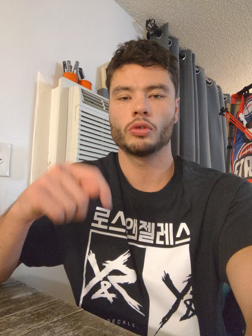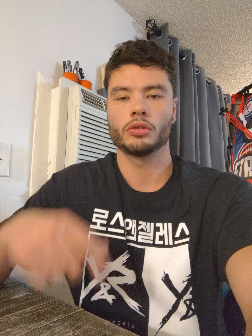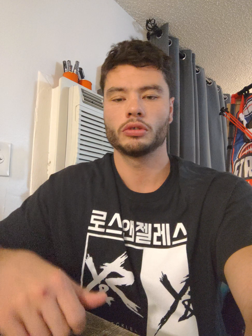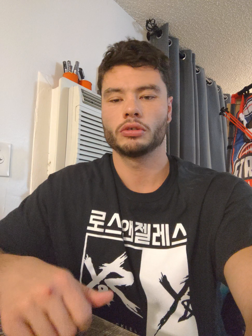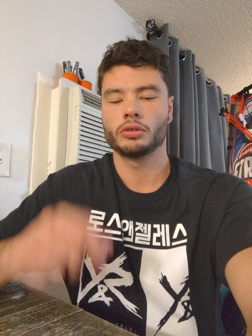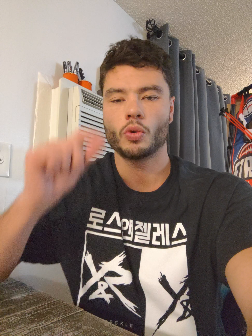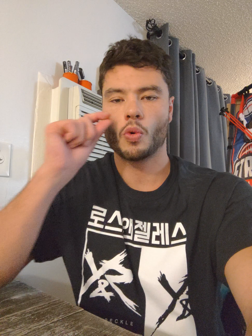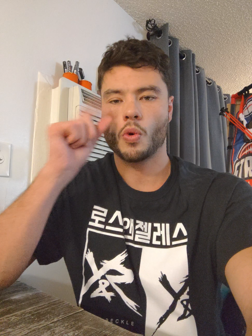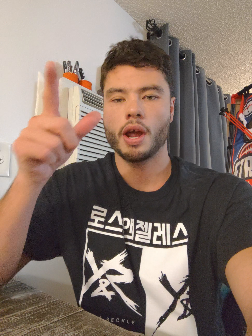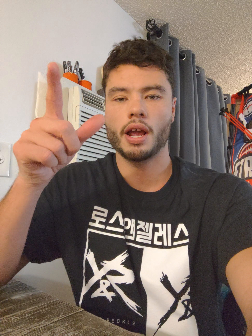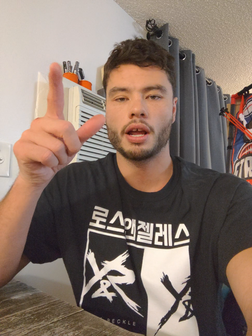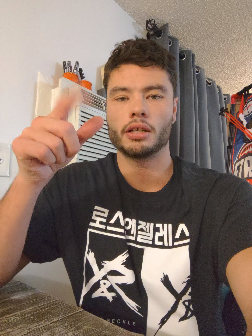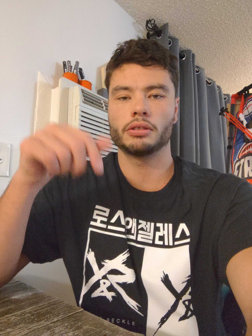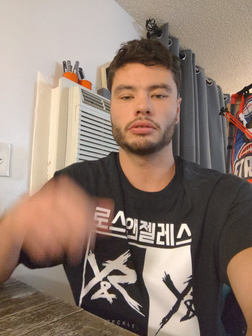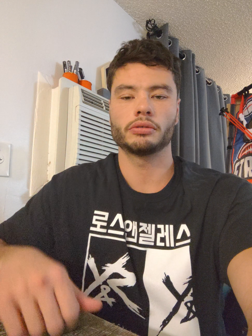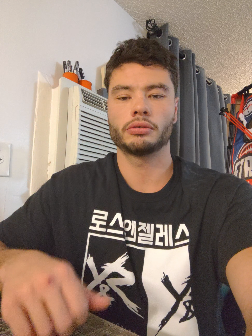awake